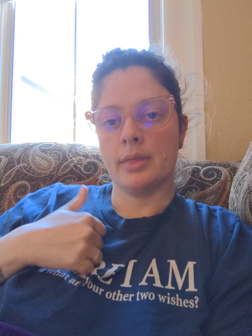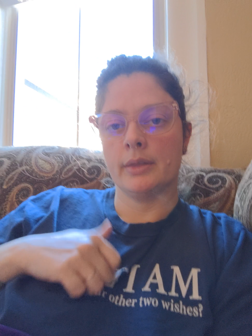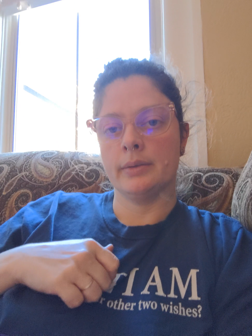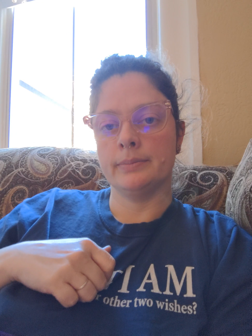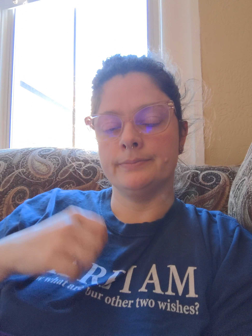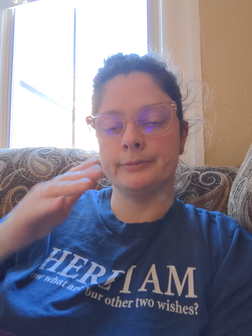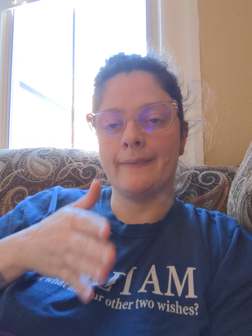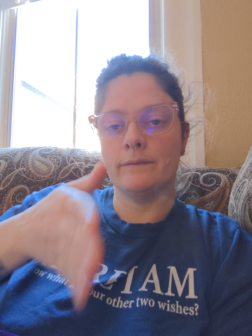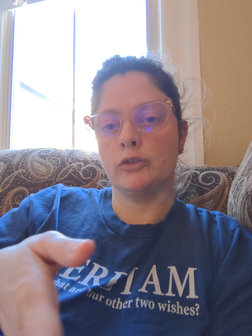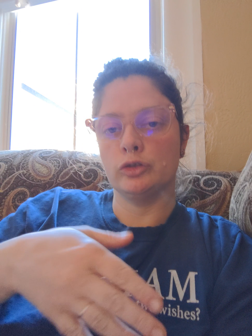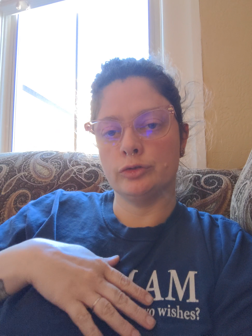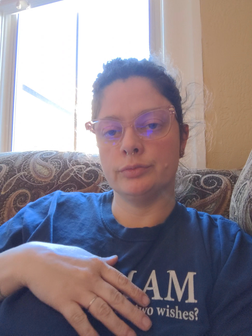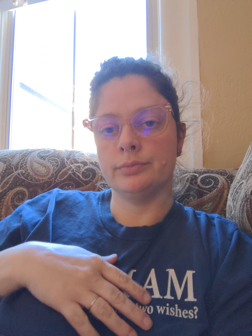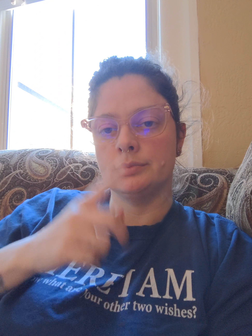after